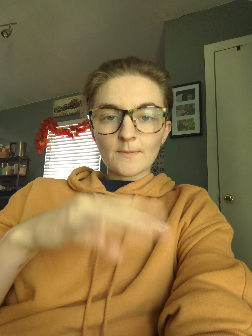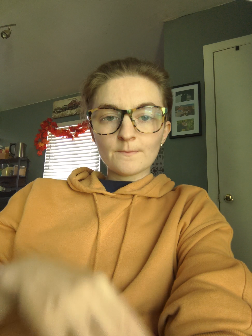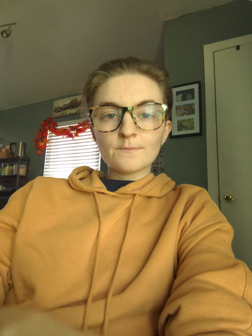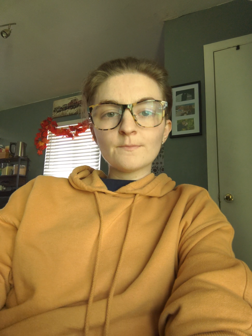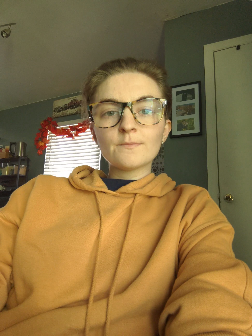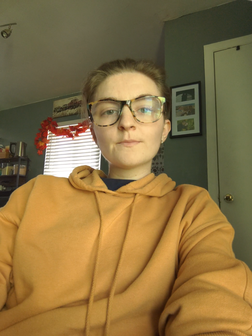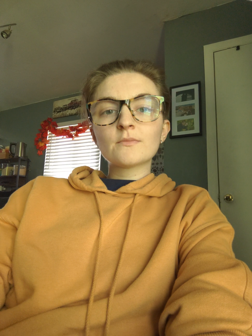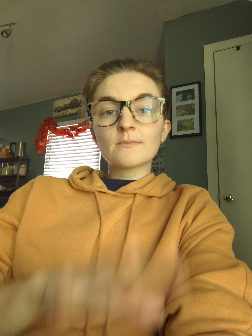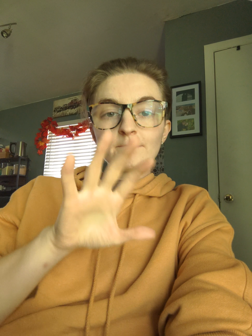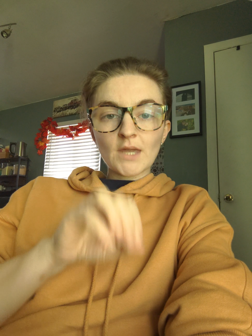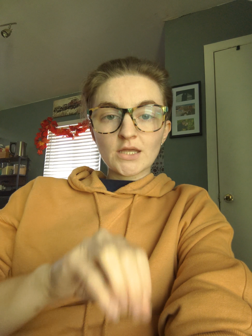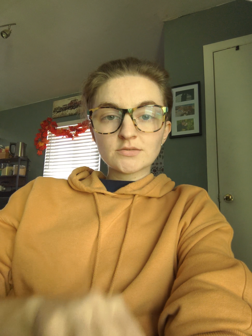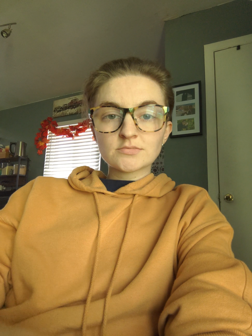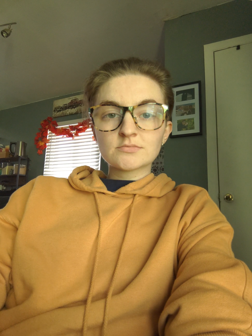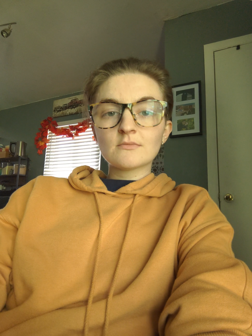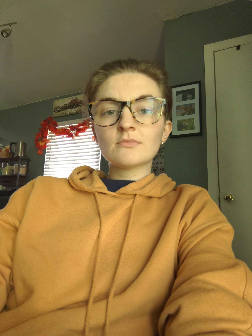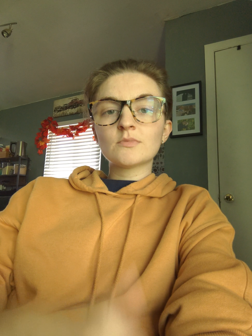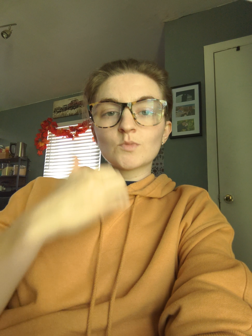bite